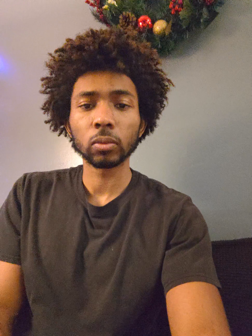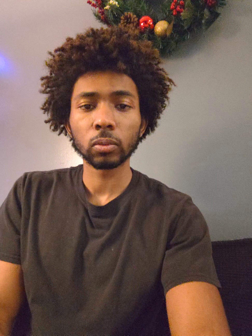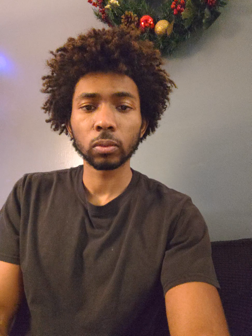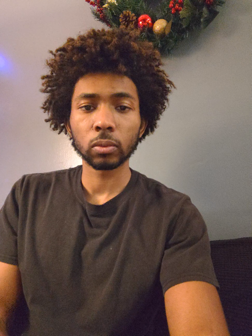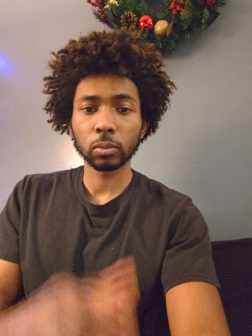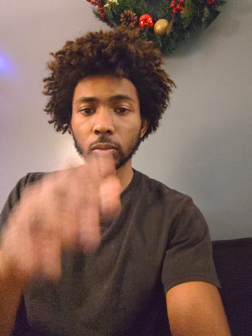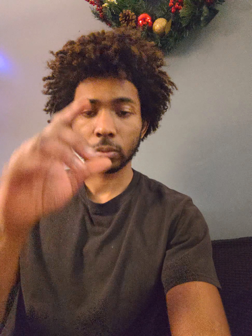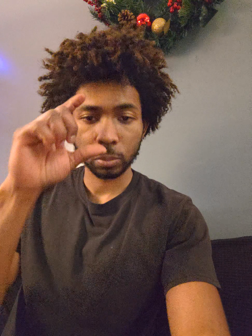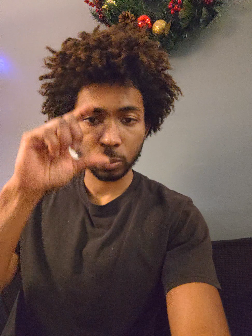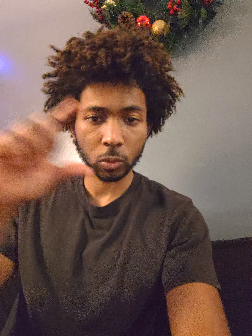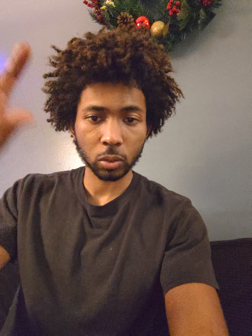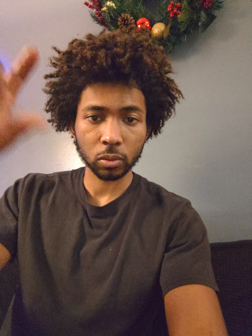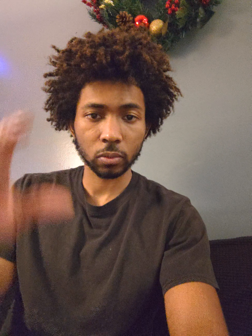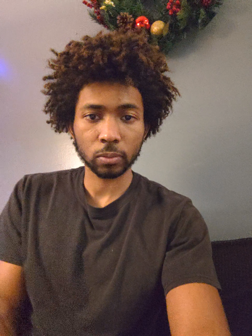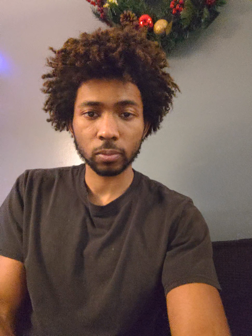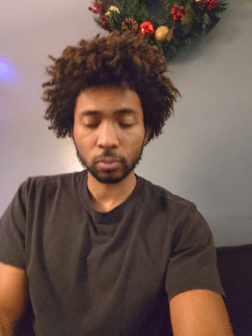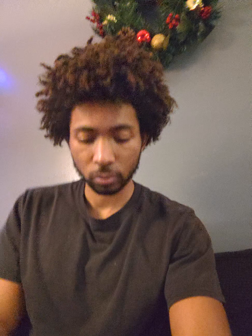moon